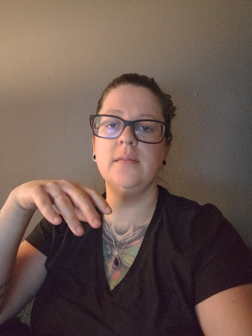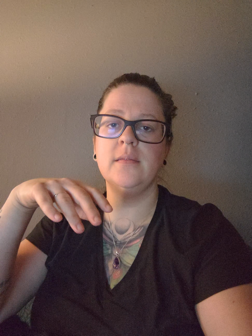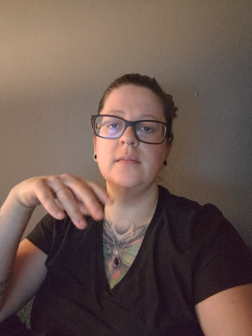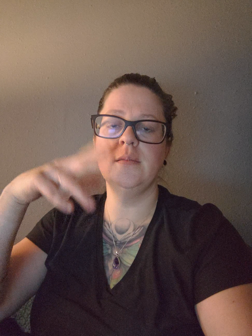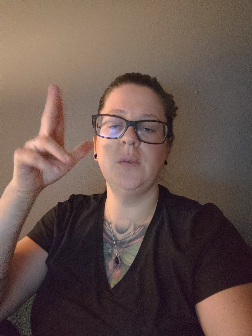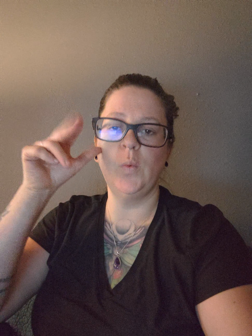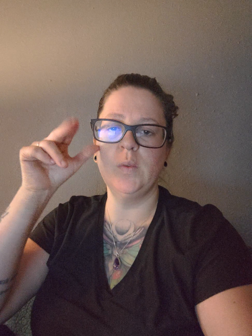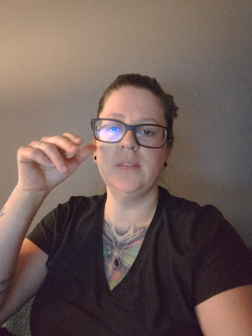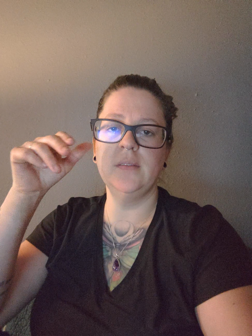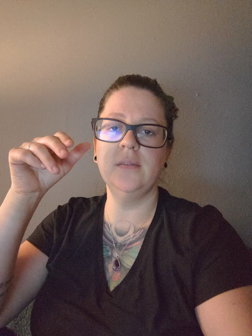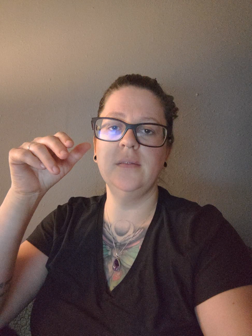horse